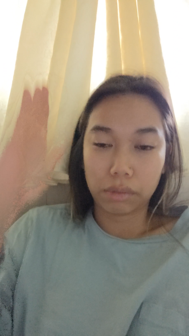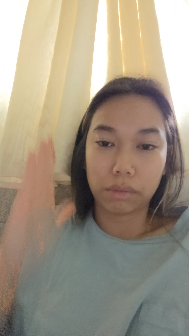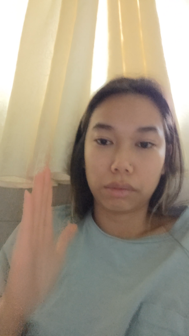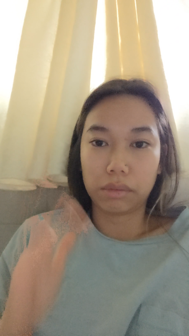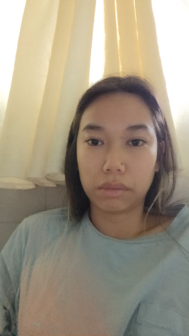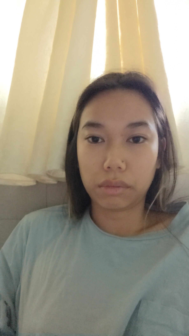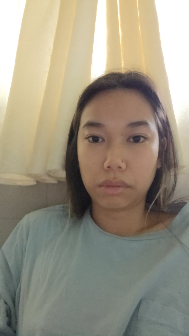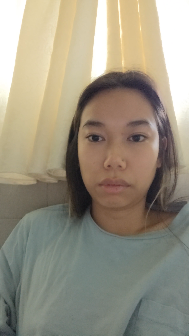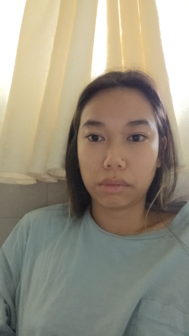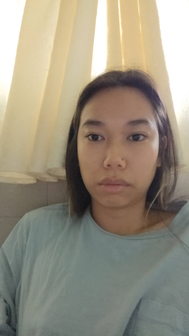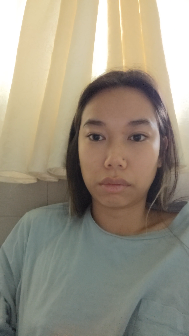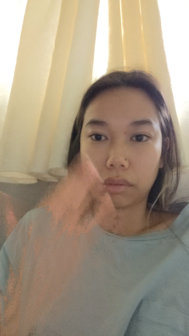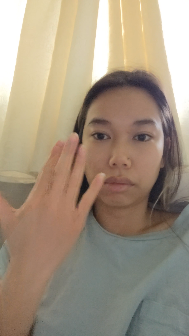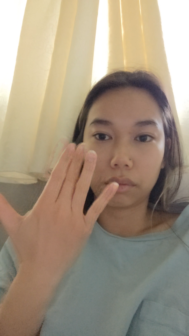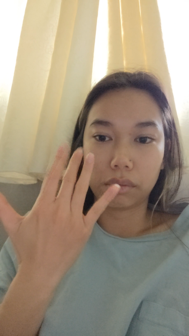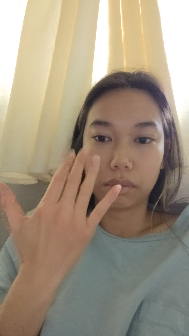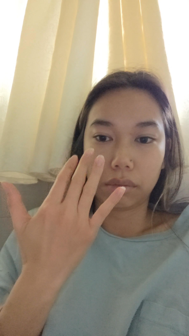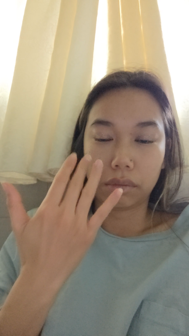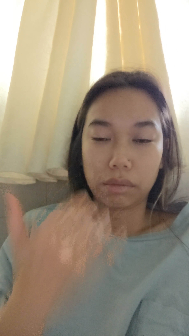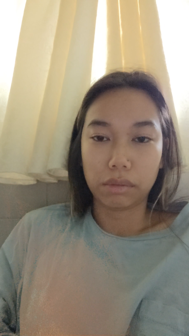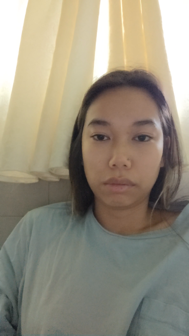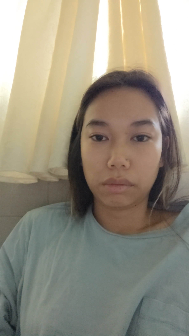hand